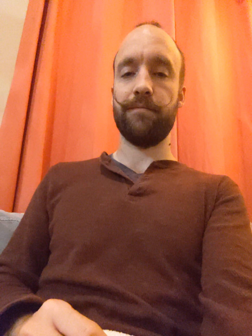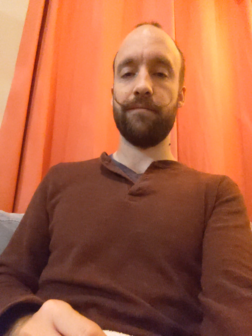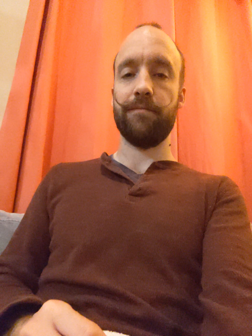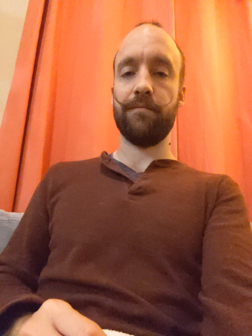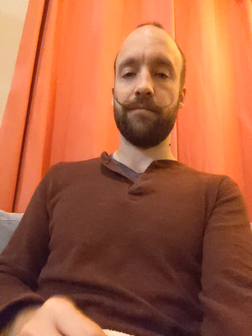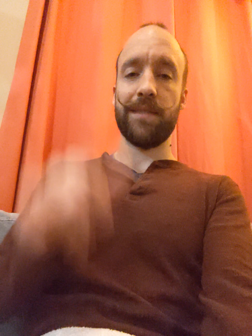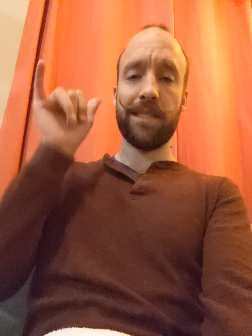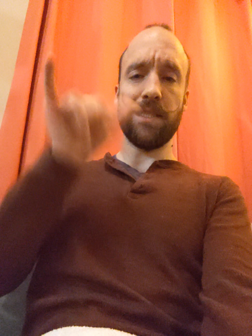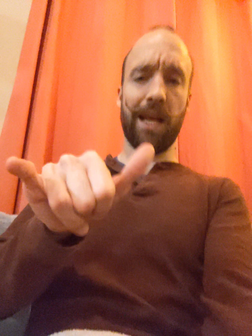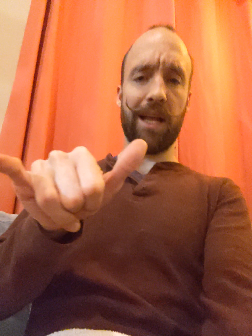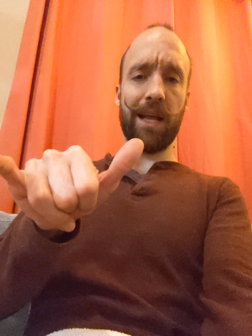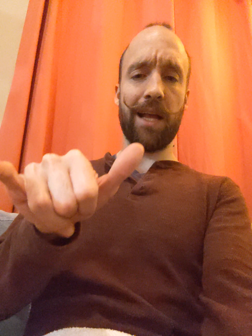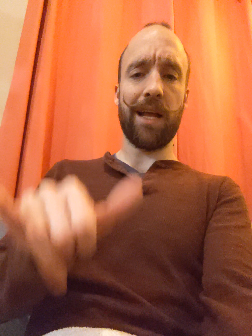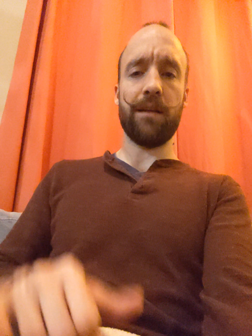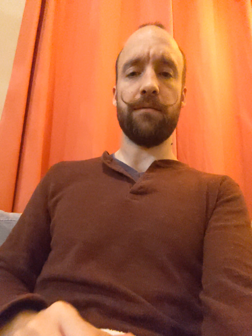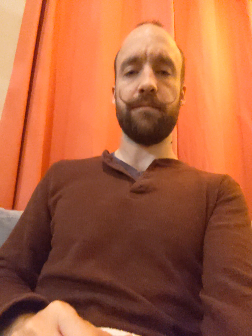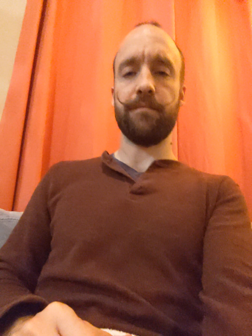stay